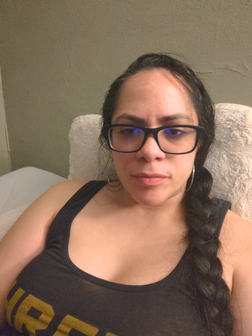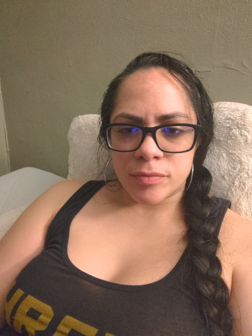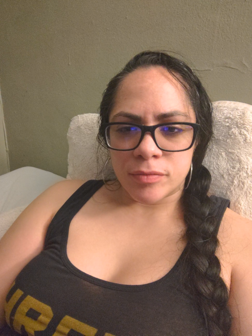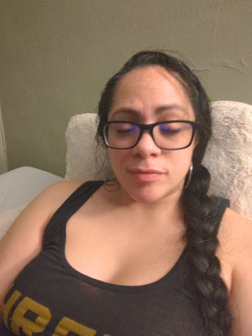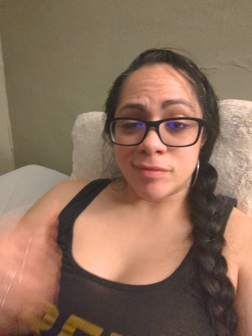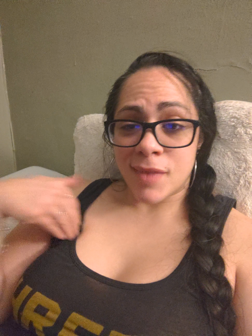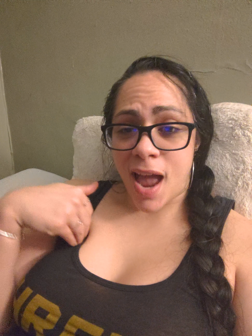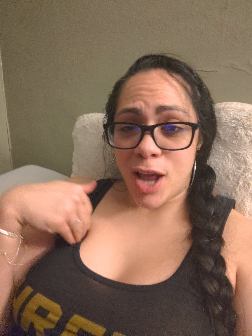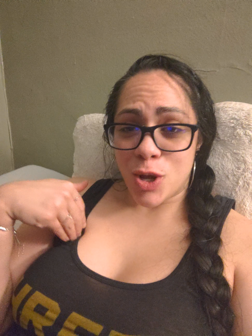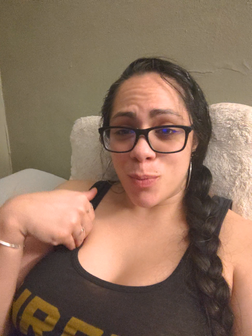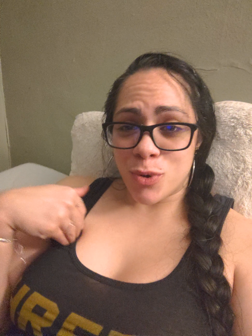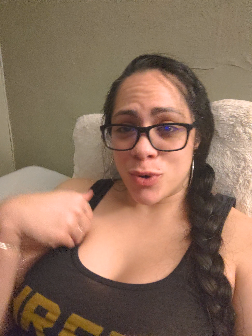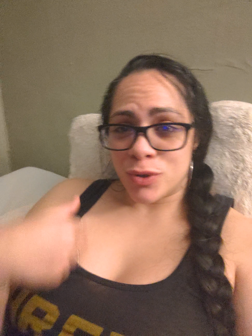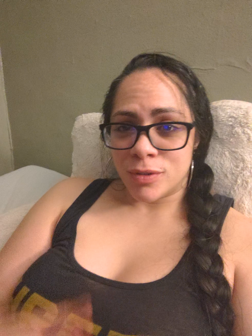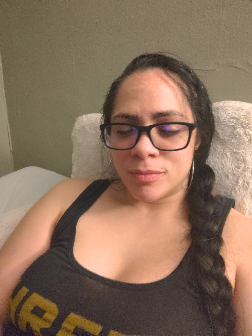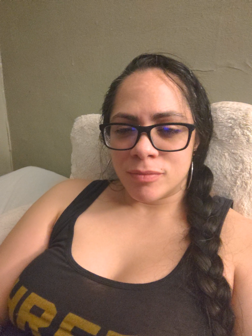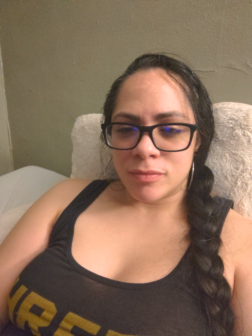animal